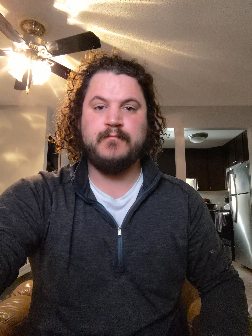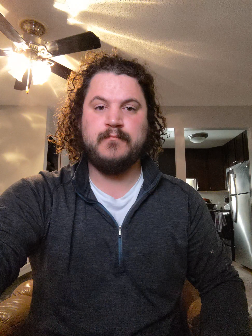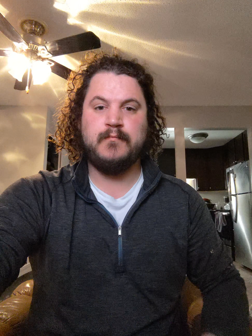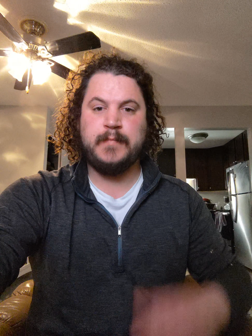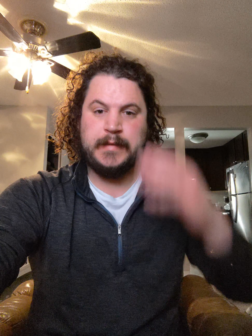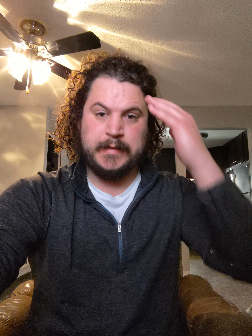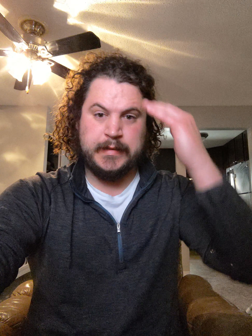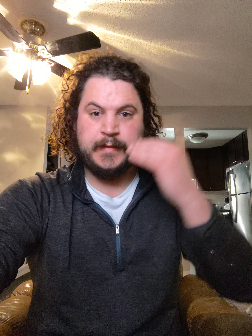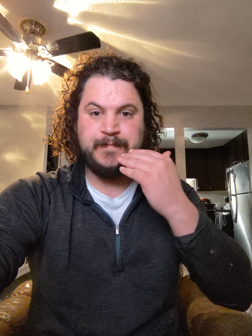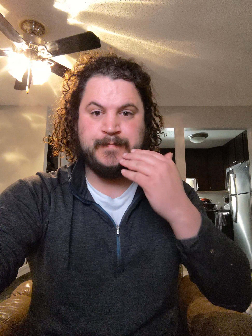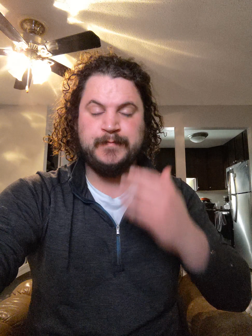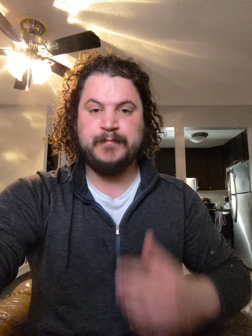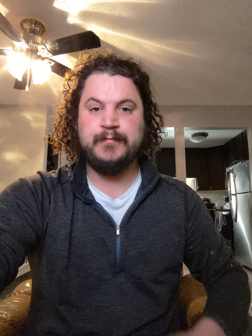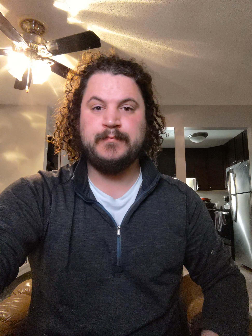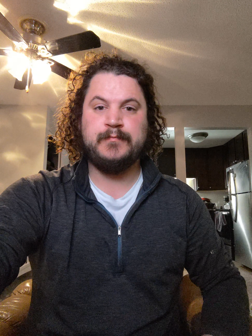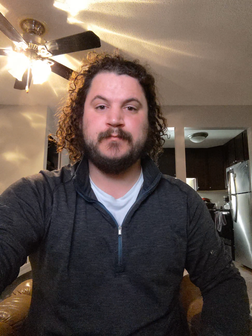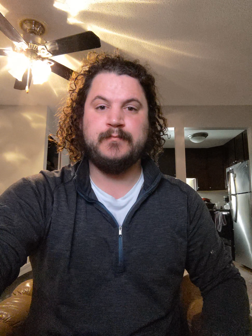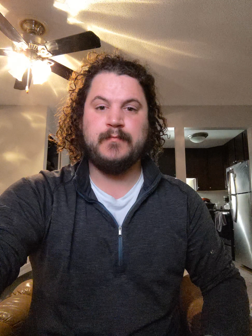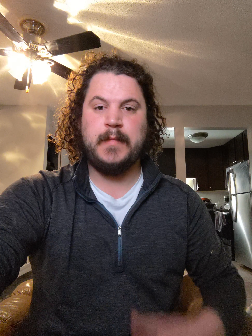head